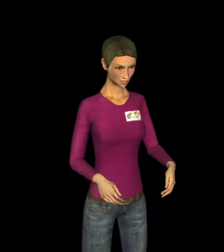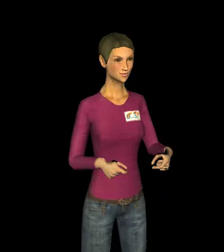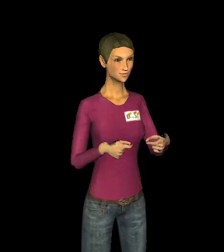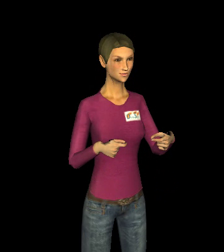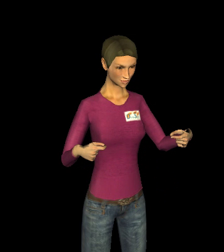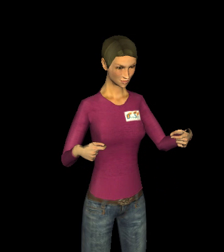واسع